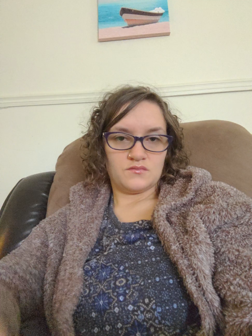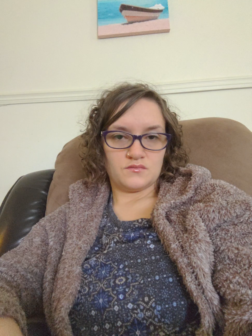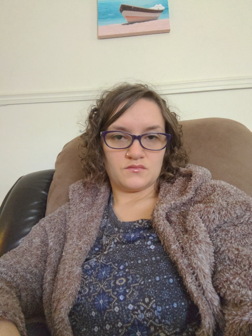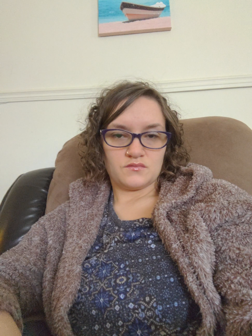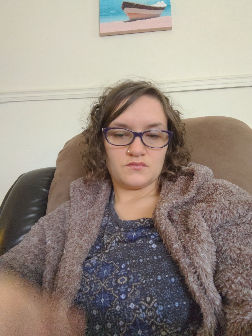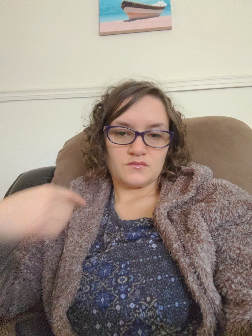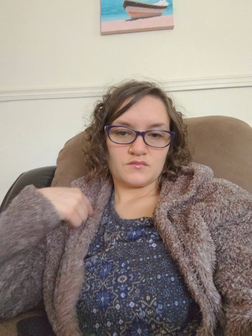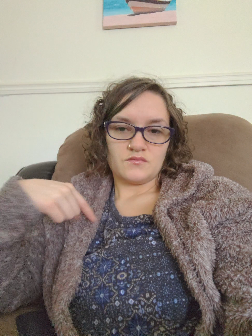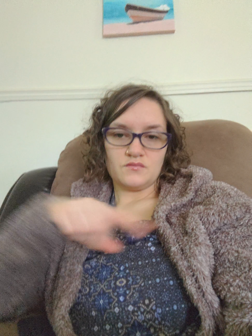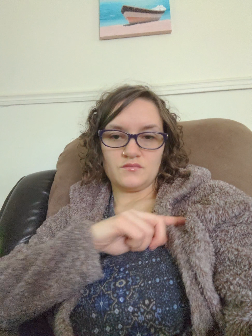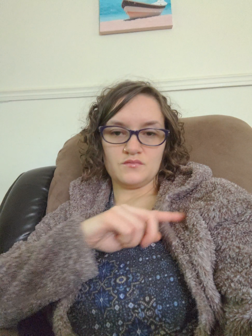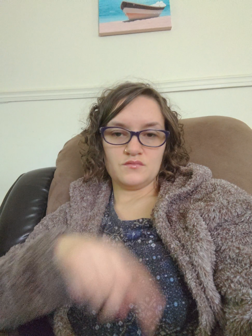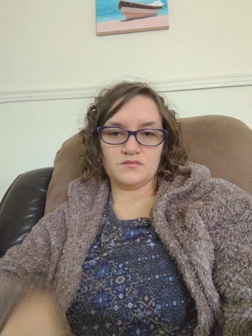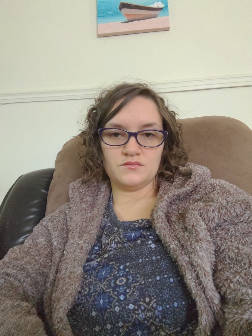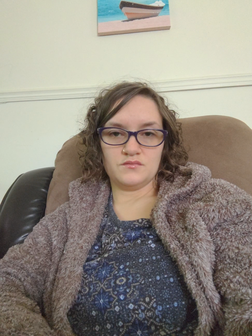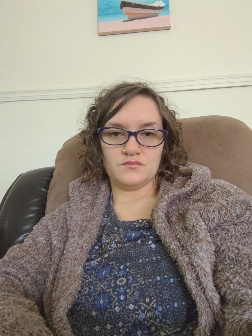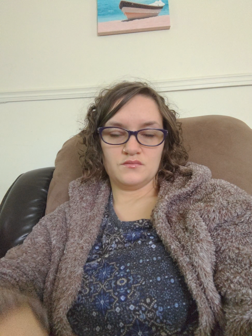we